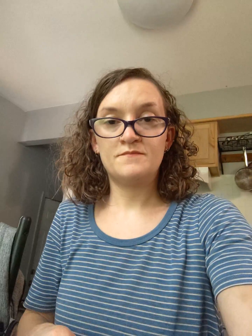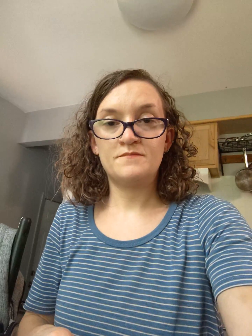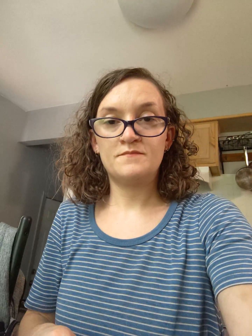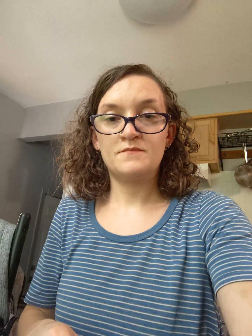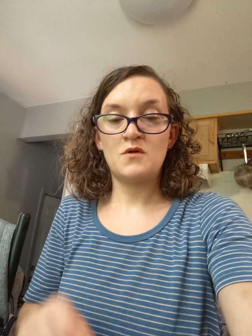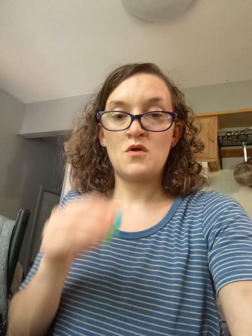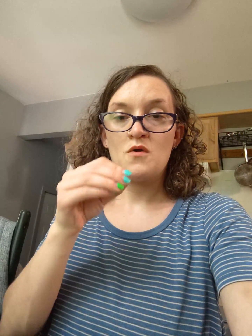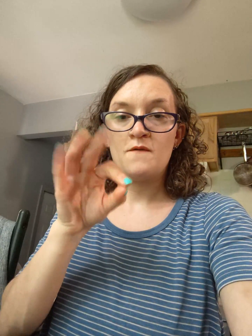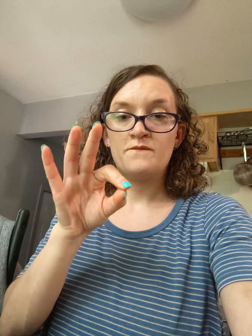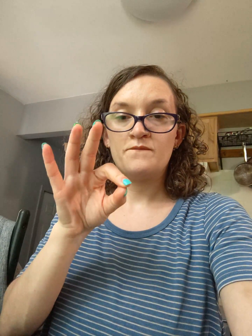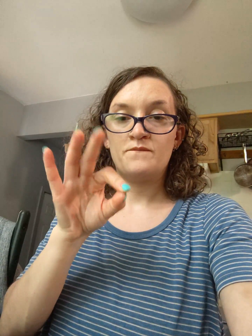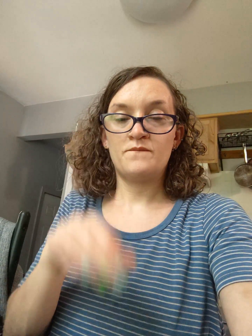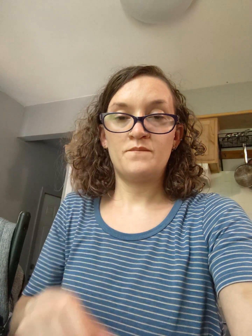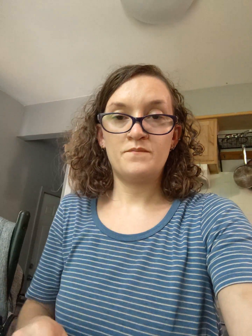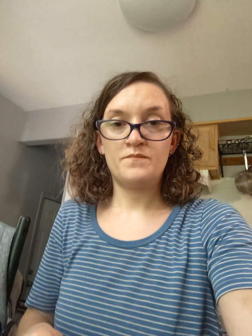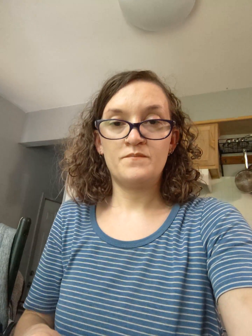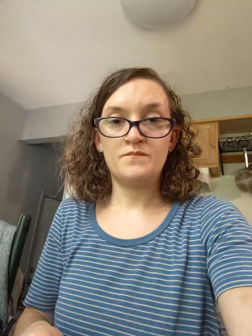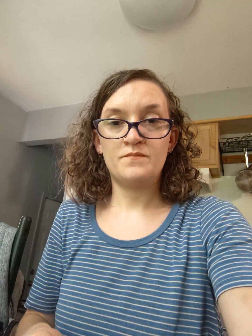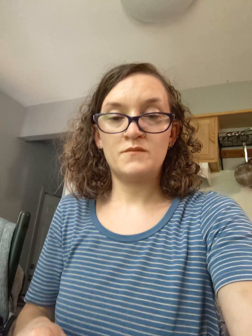of